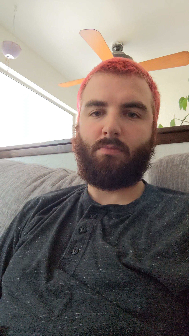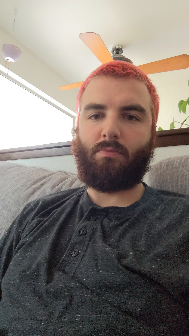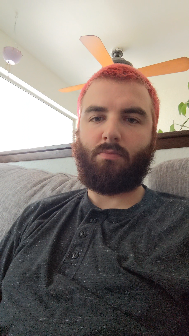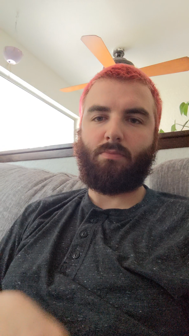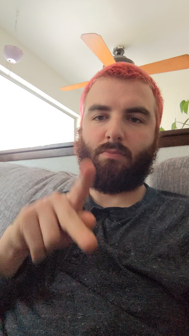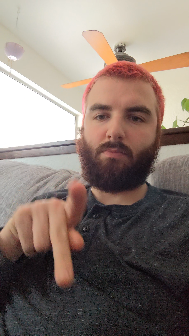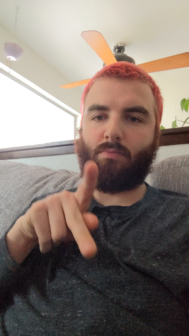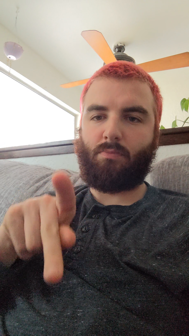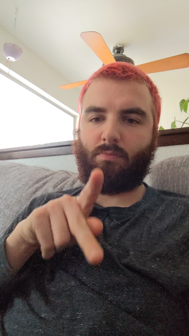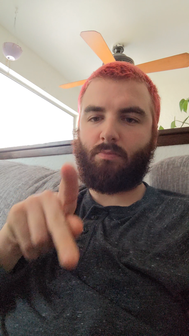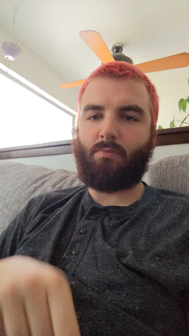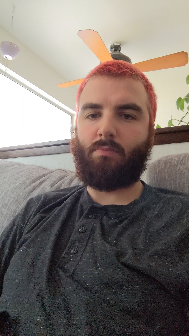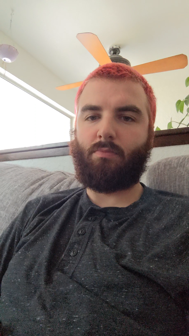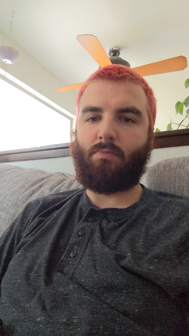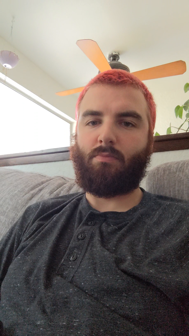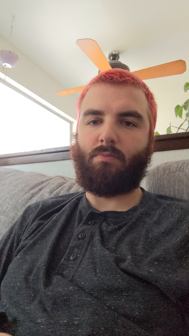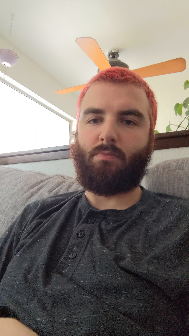people